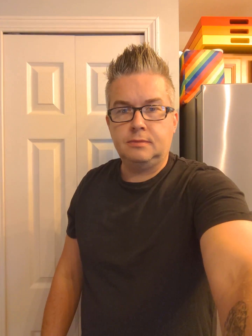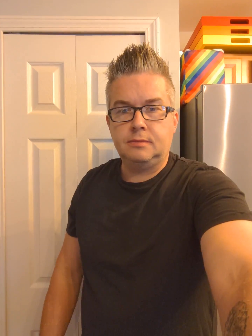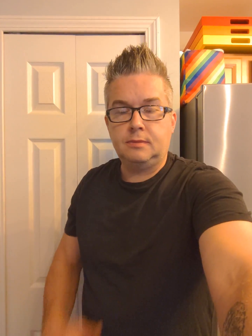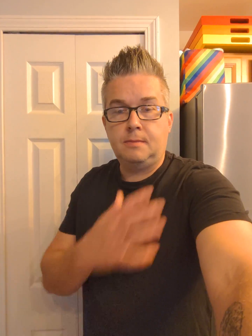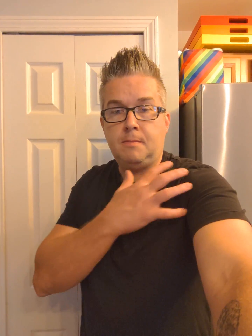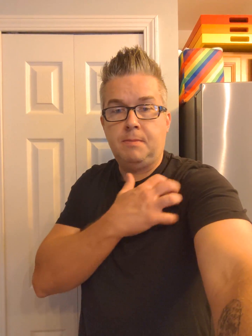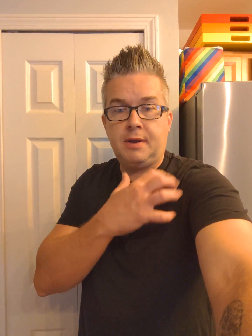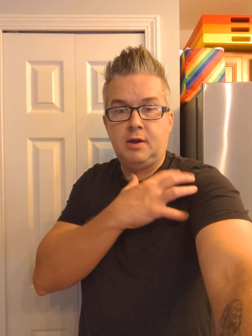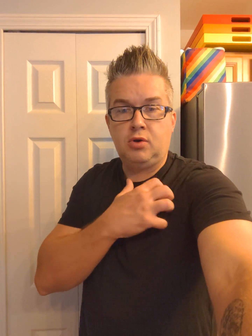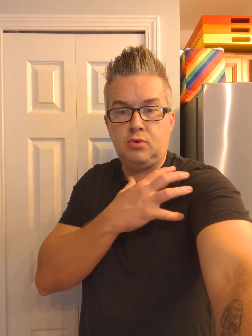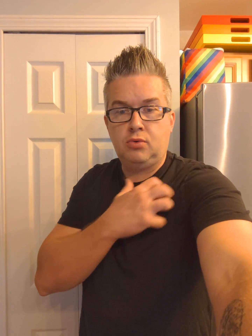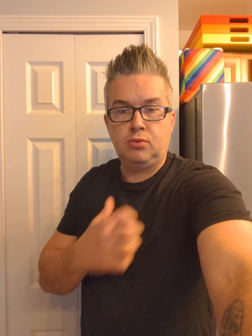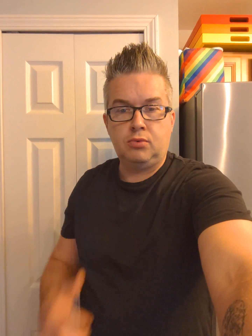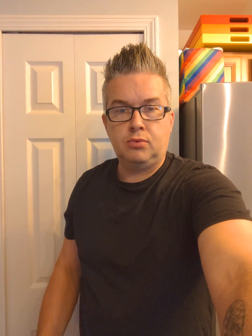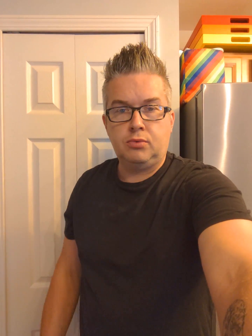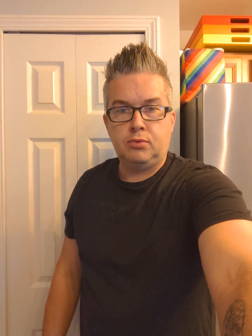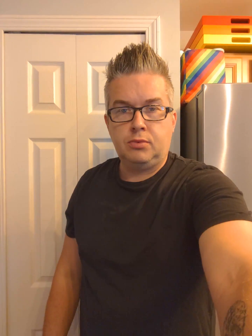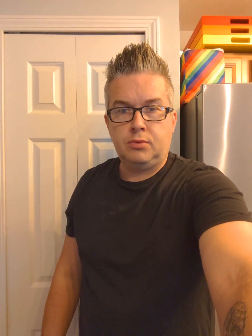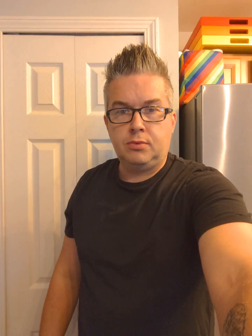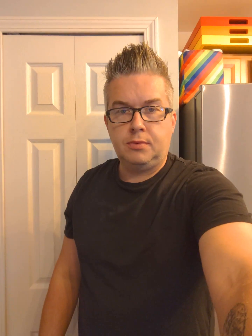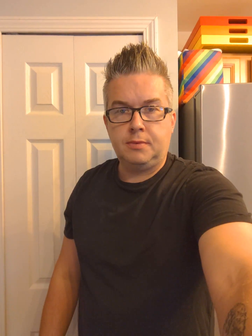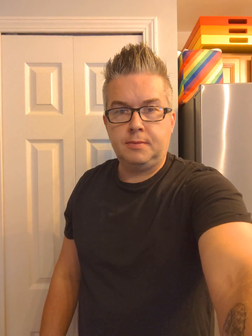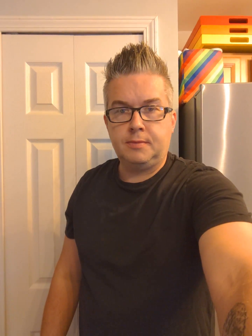bear